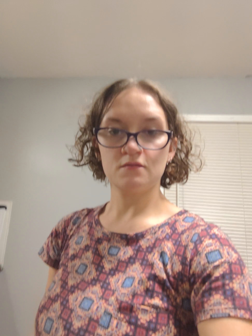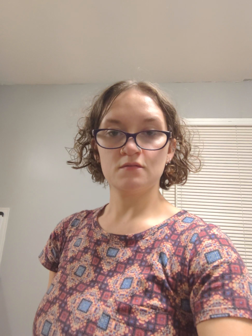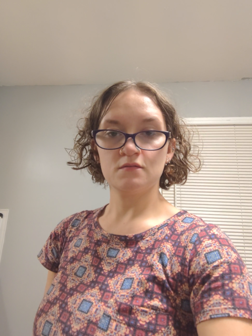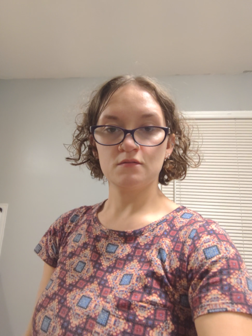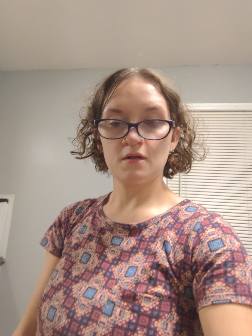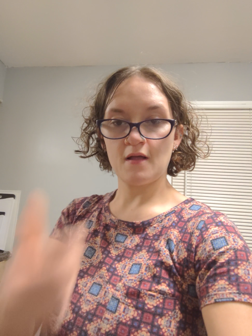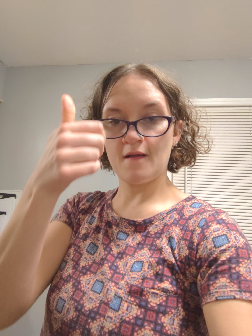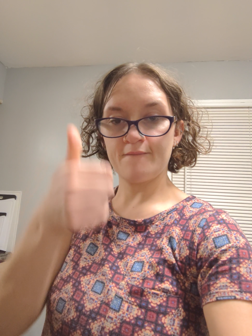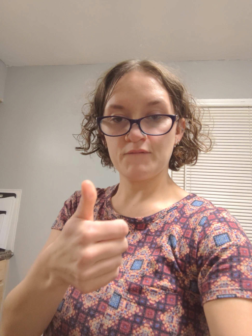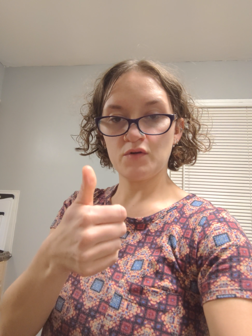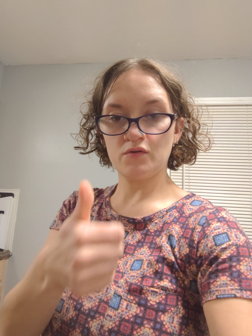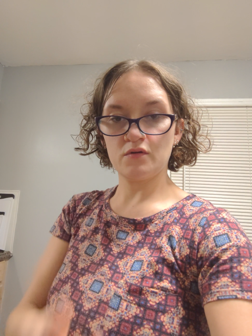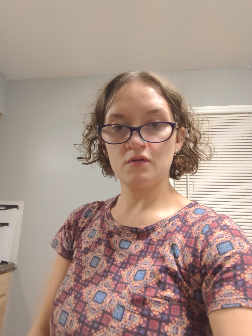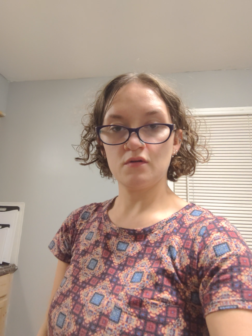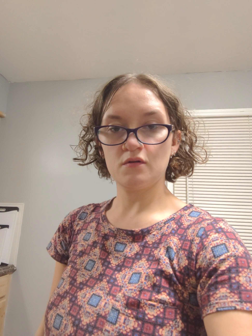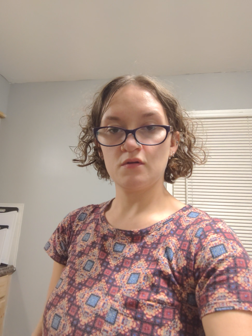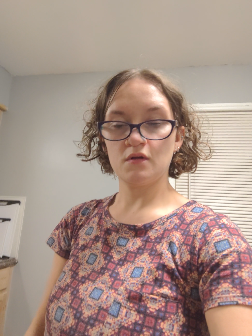every